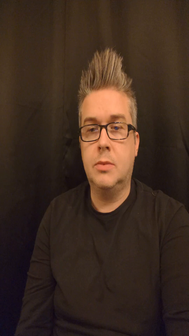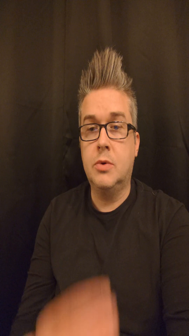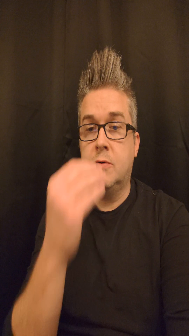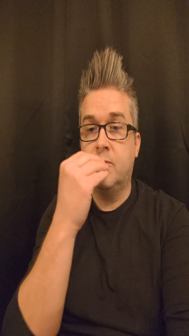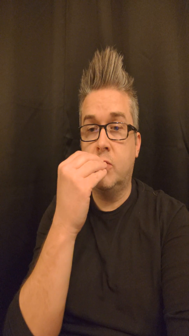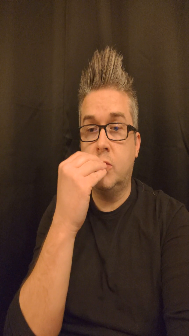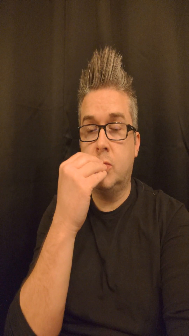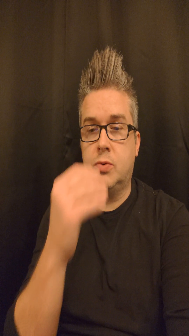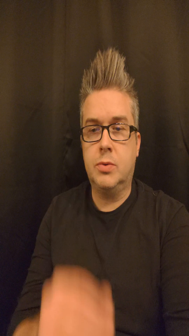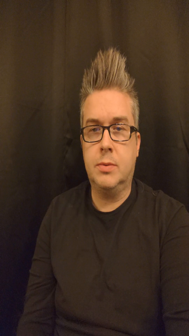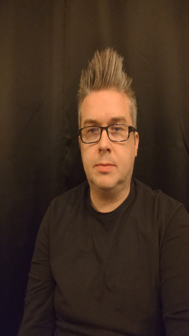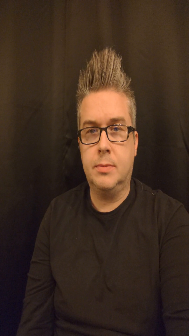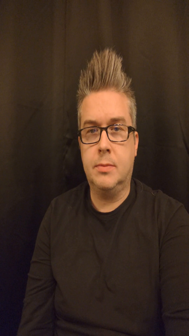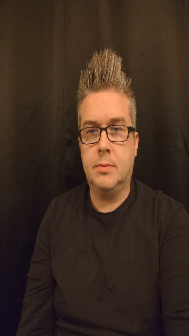food